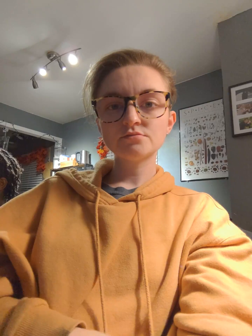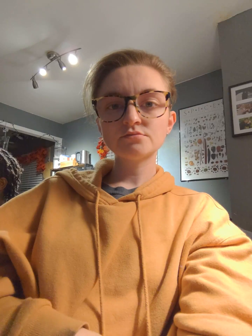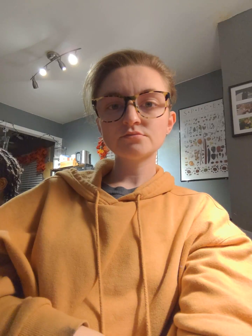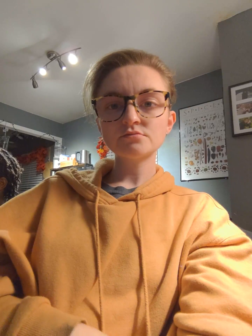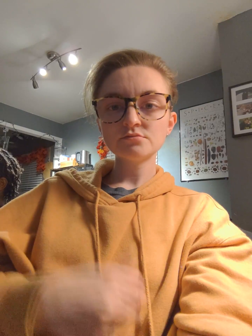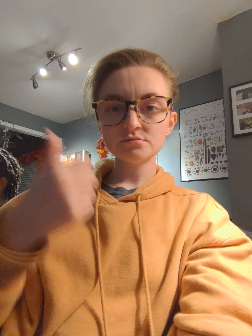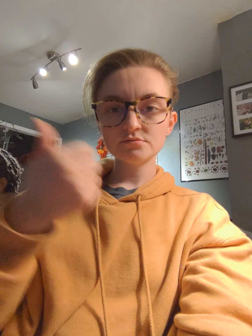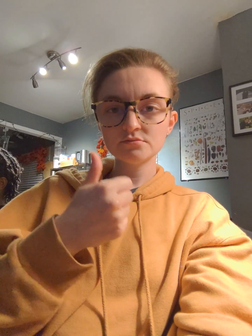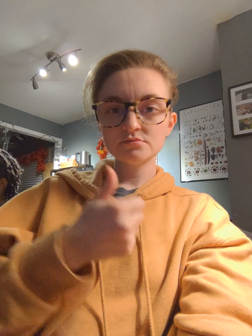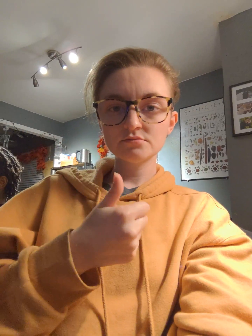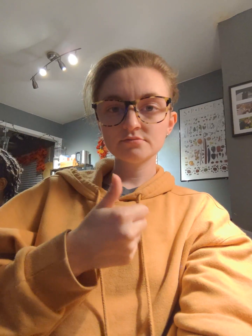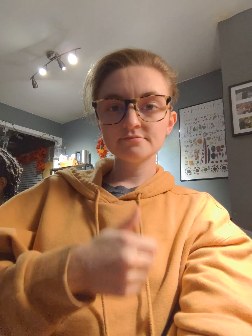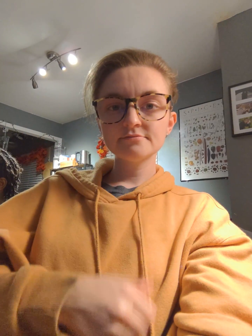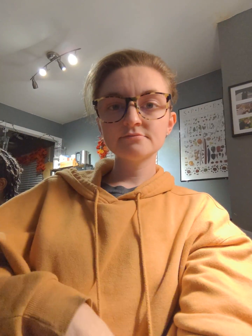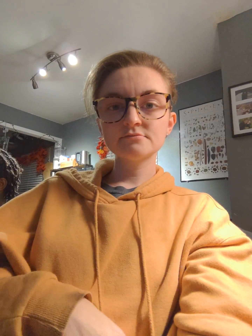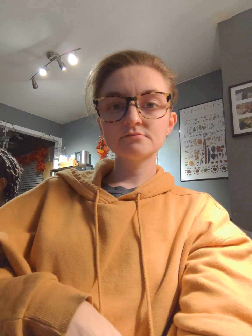game